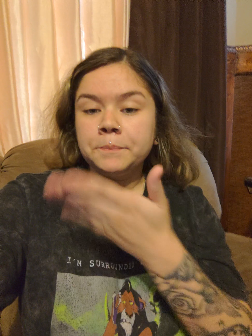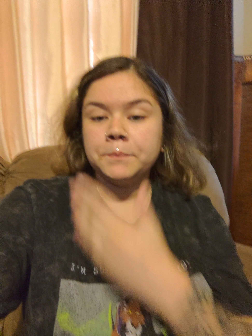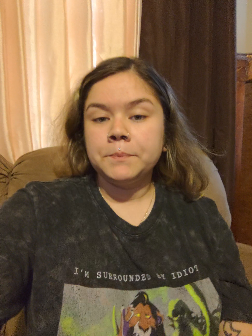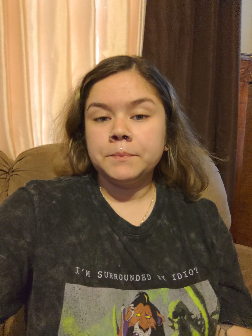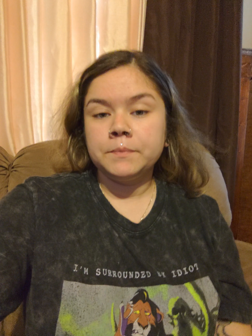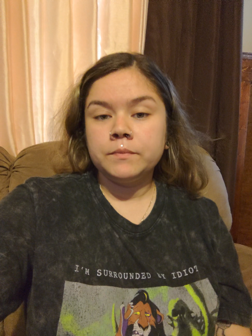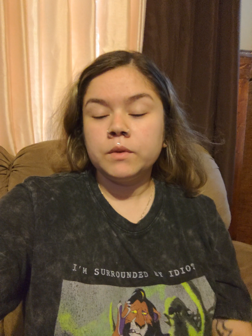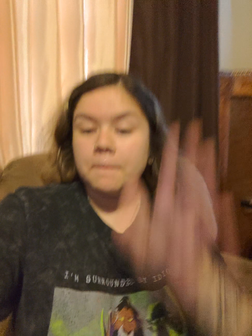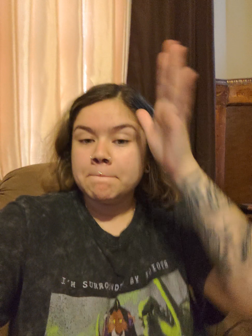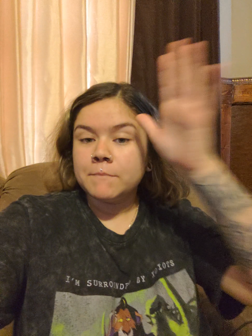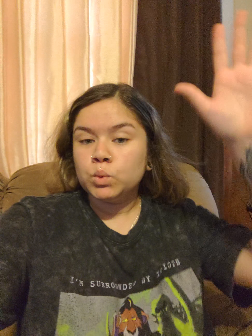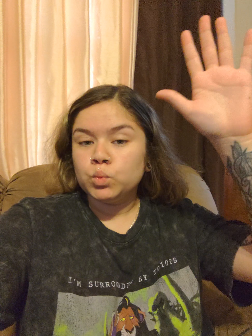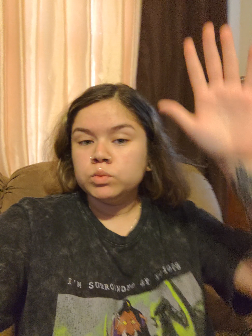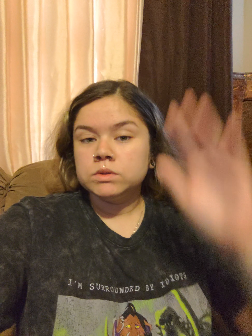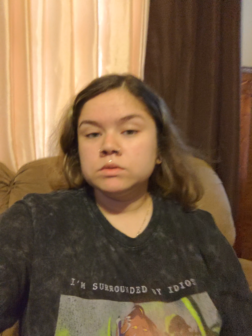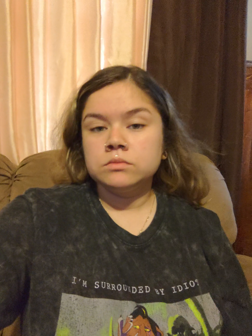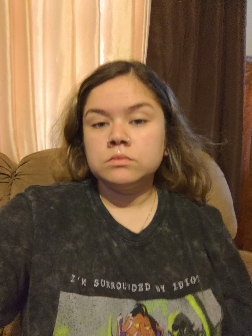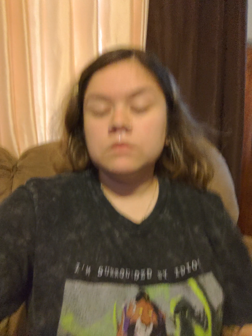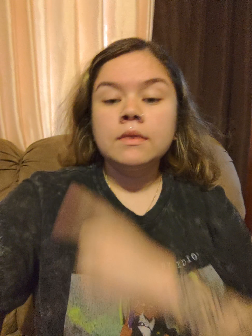moose